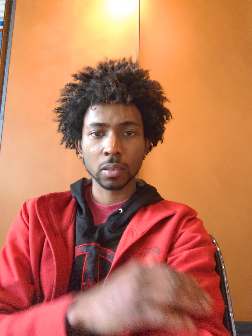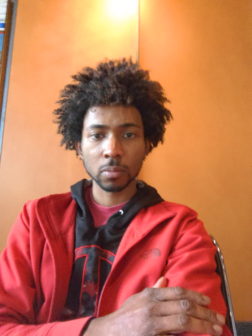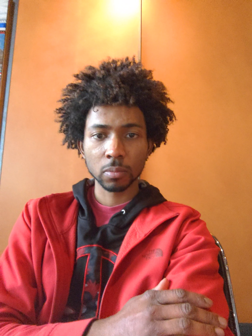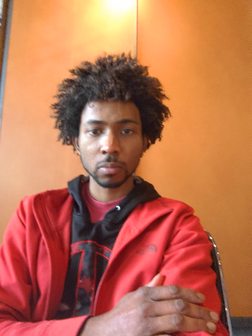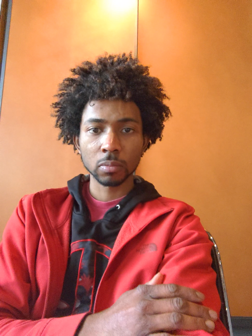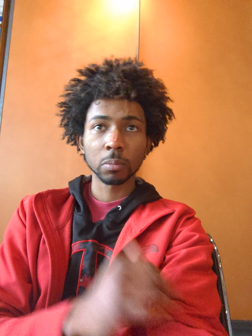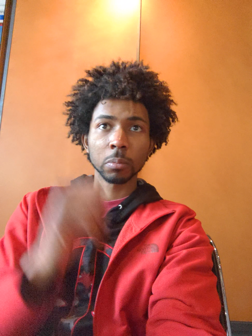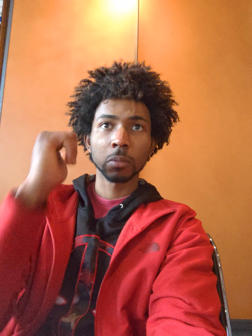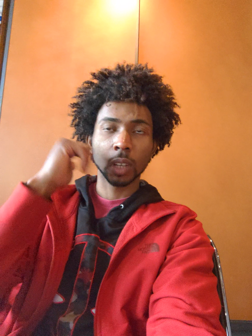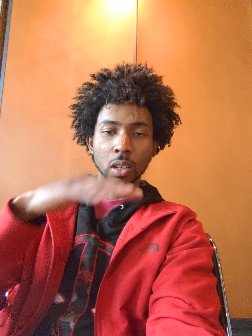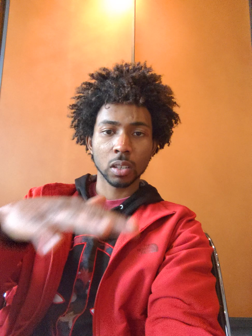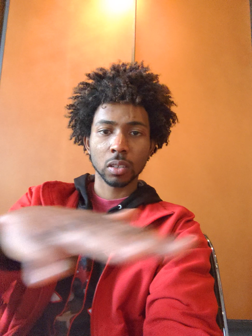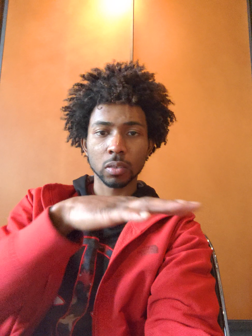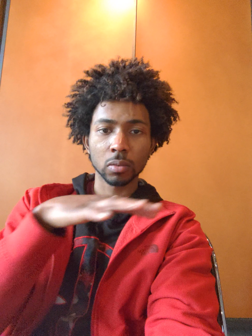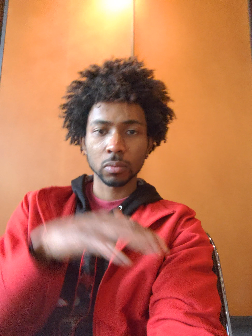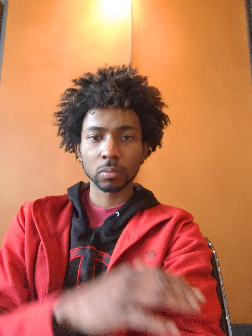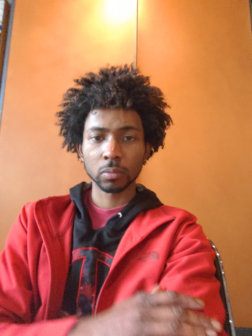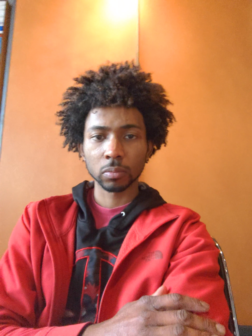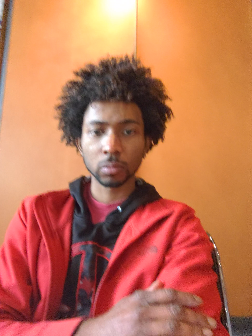backyard